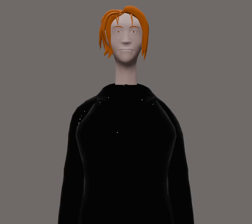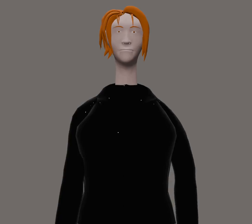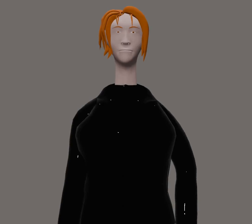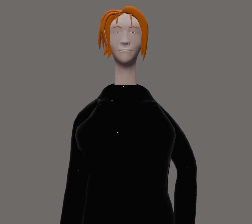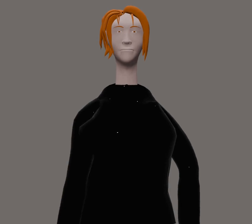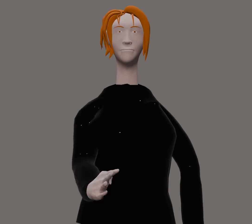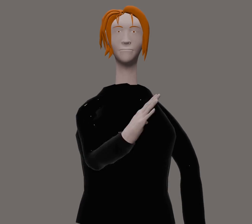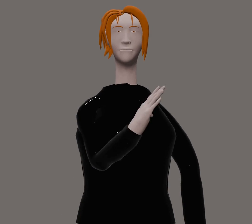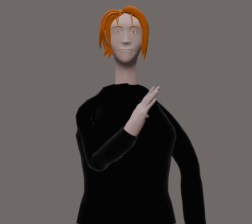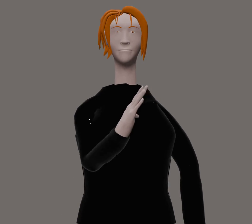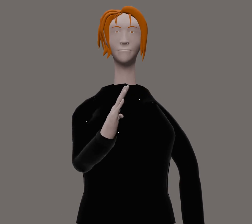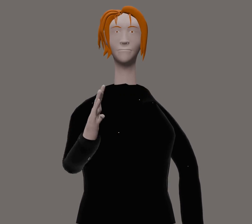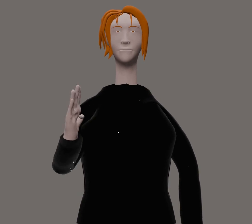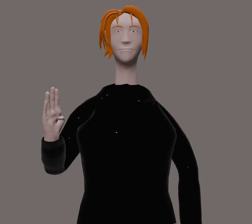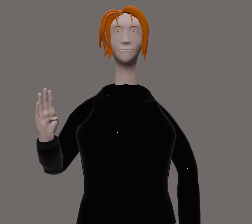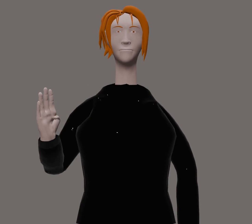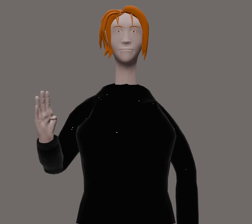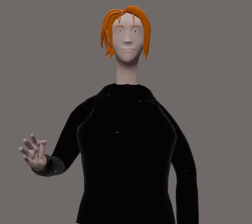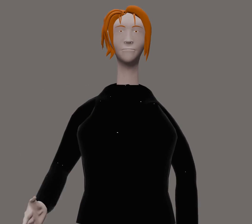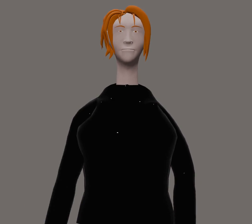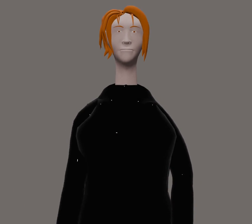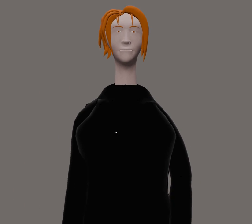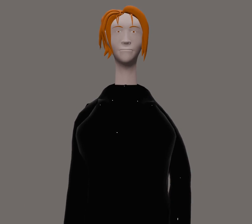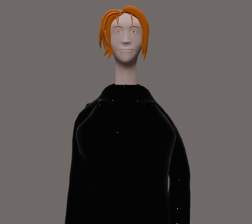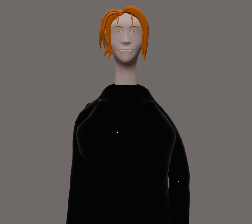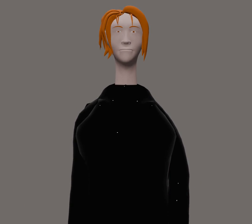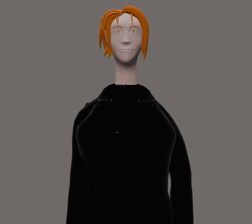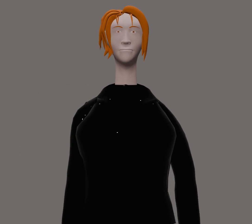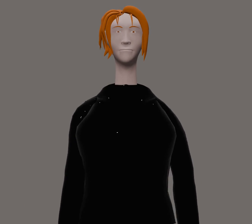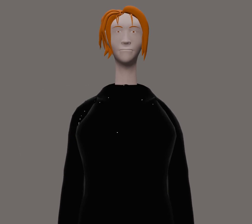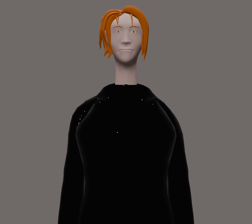Board Commitee